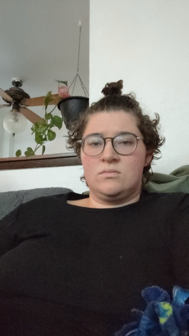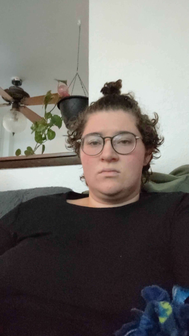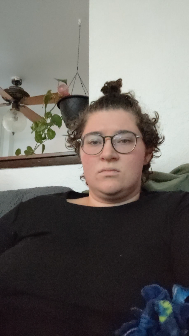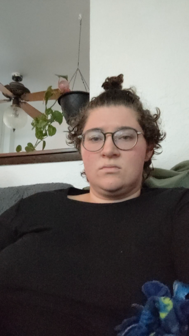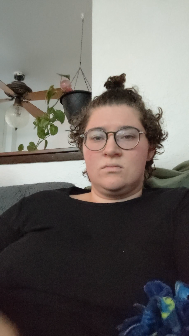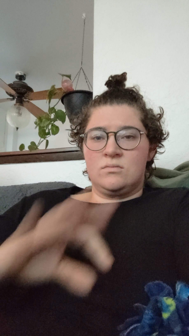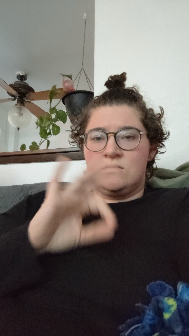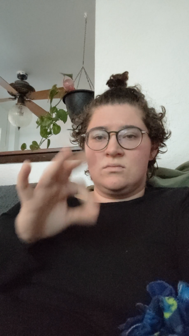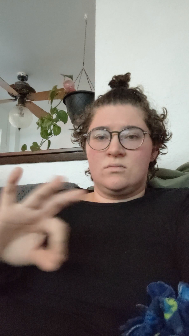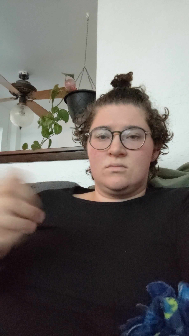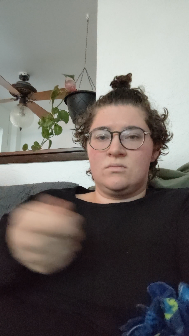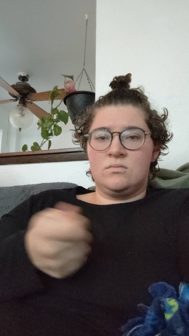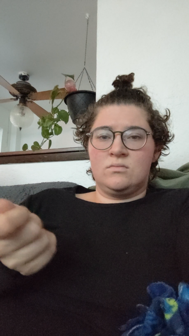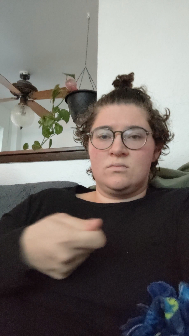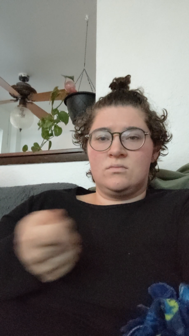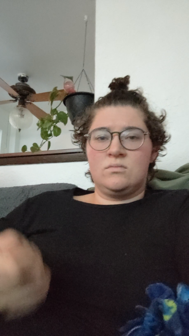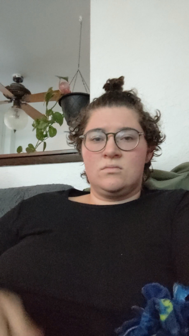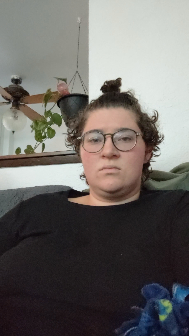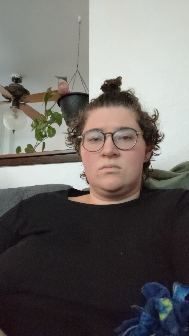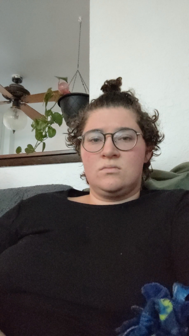hose